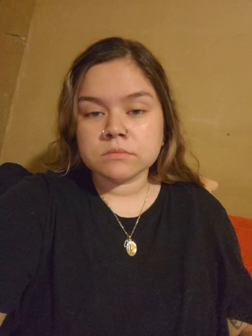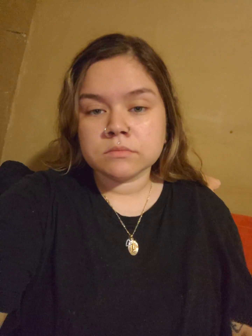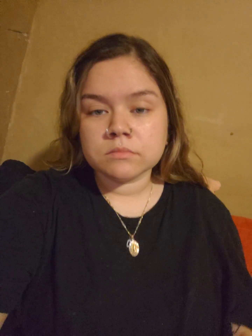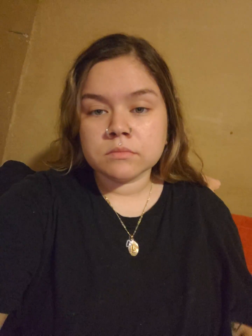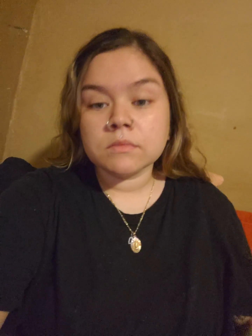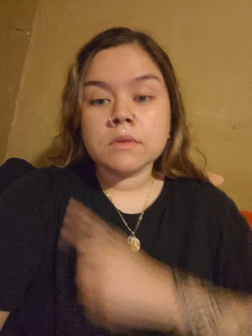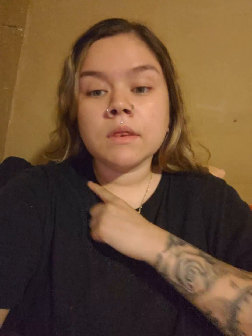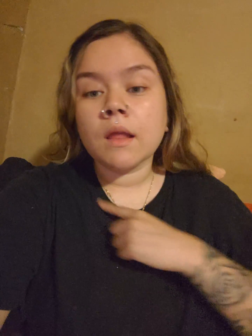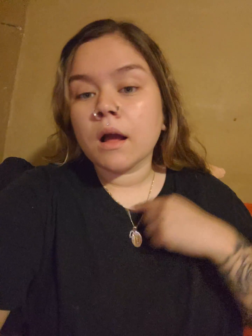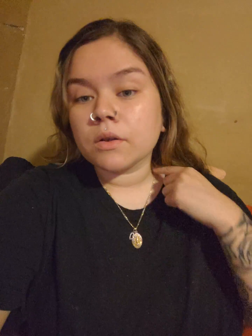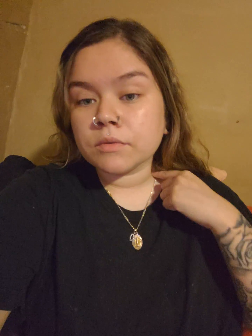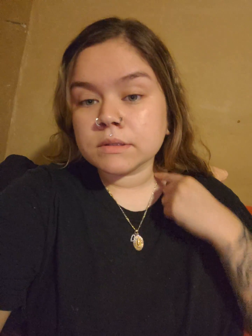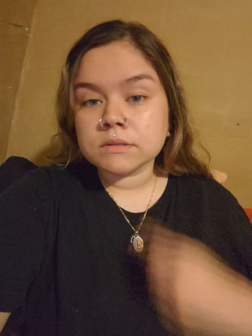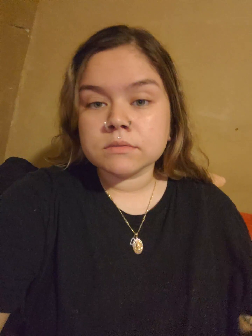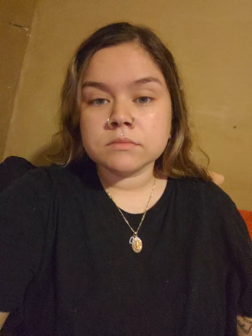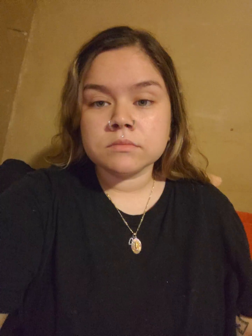necklace